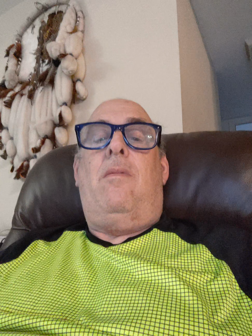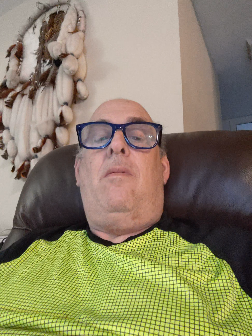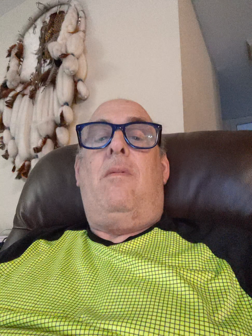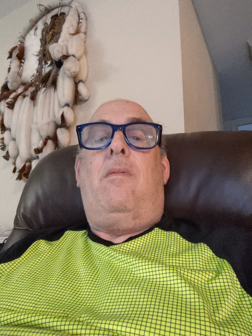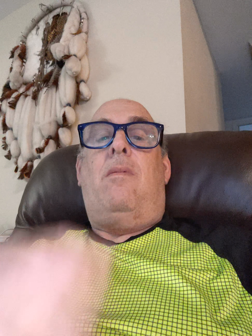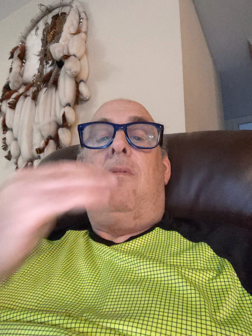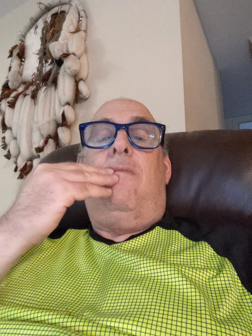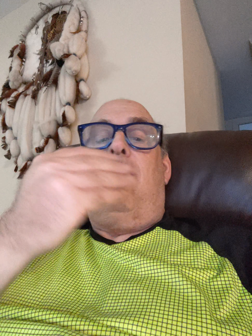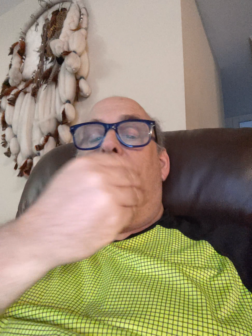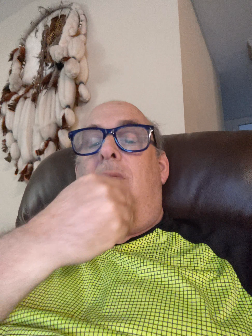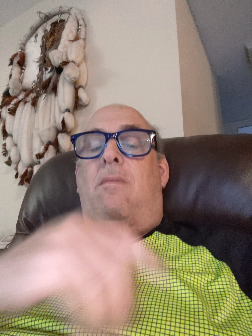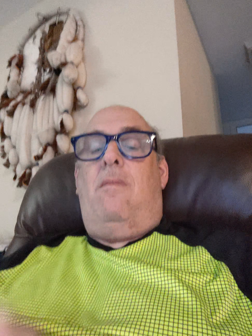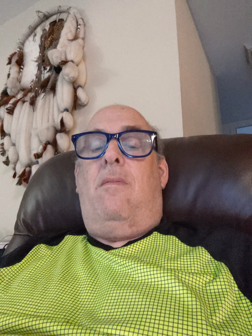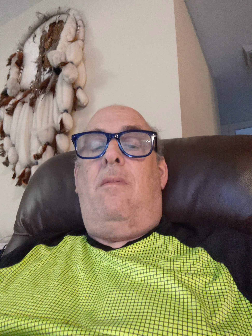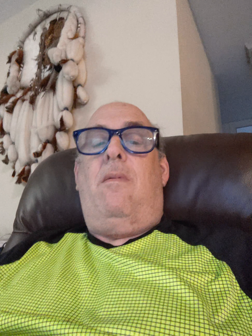flower